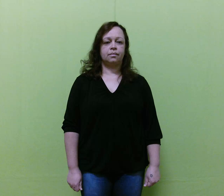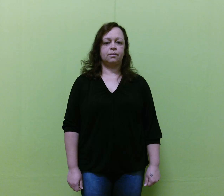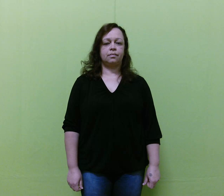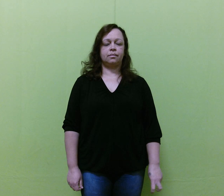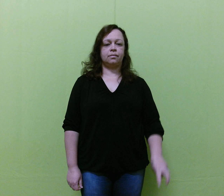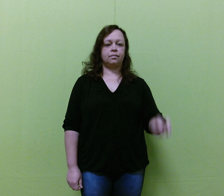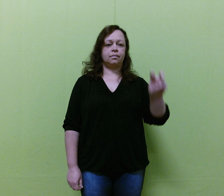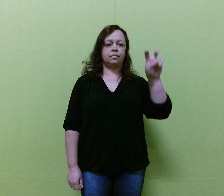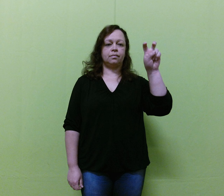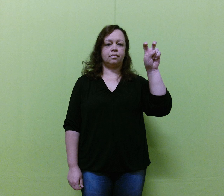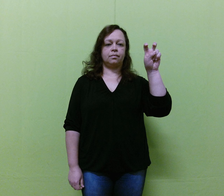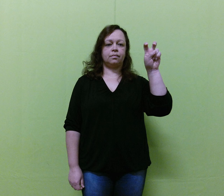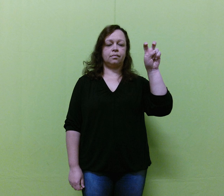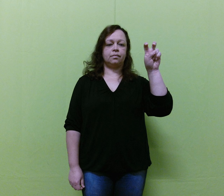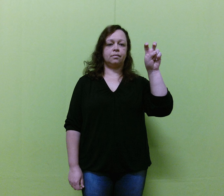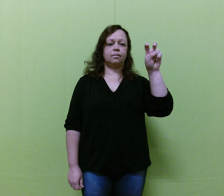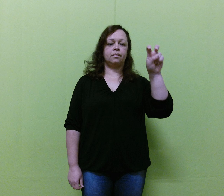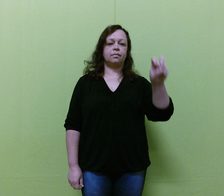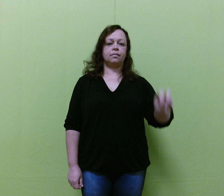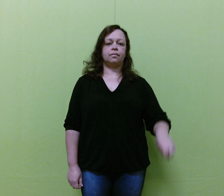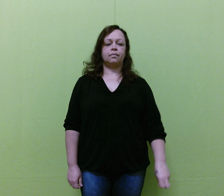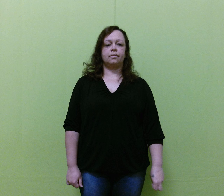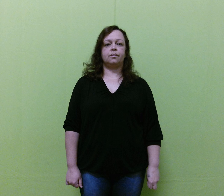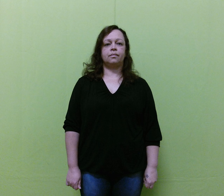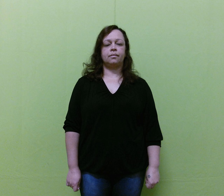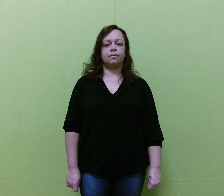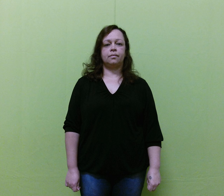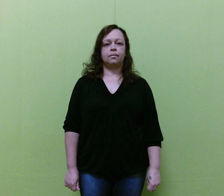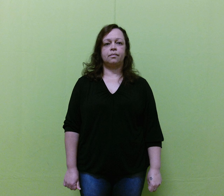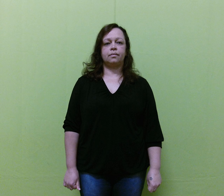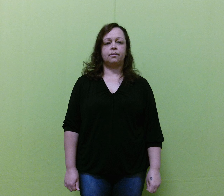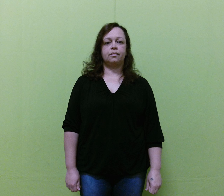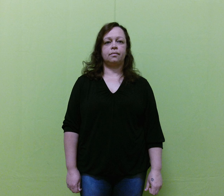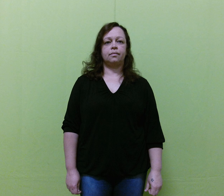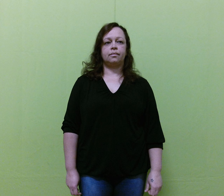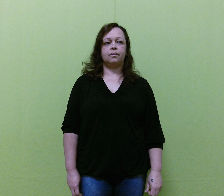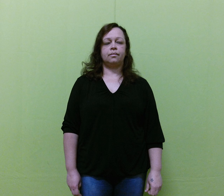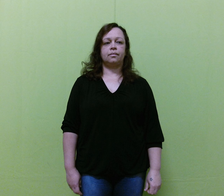cinco